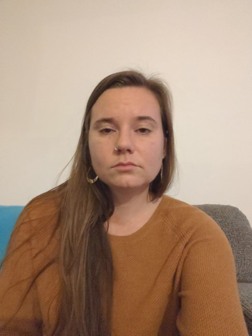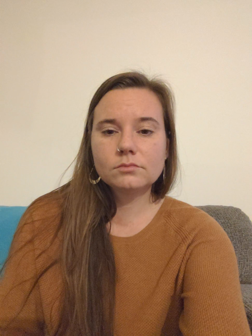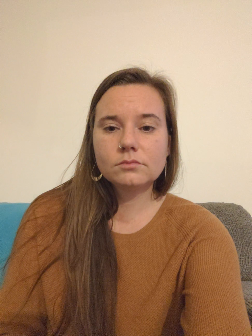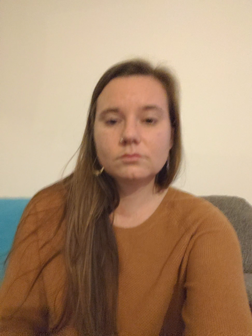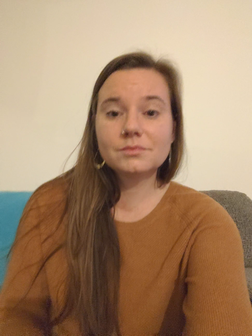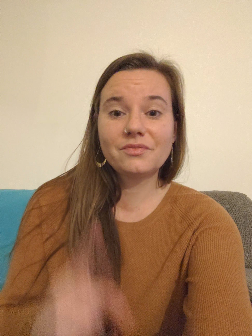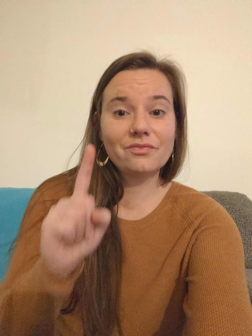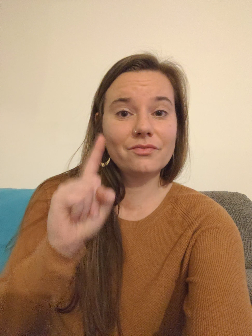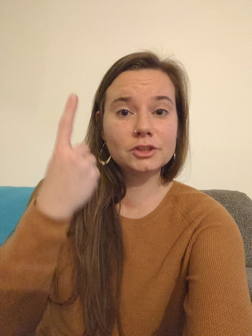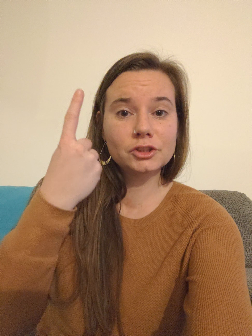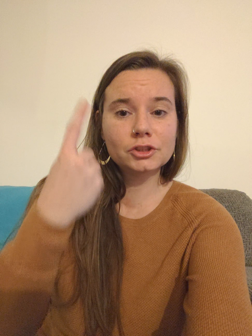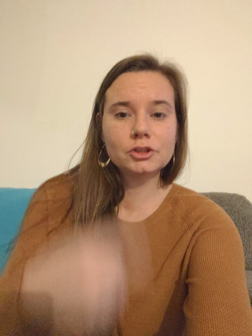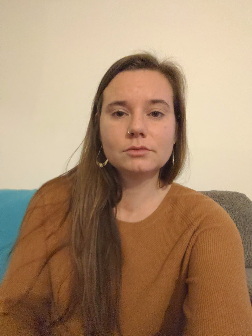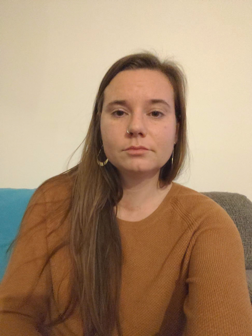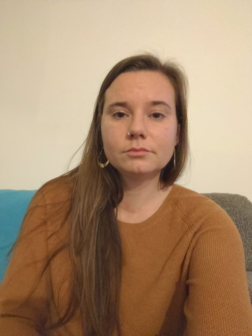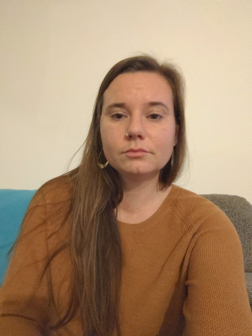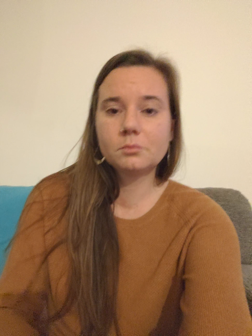first